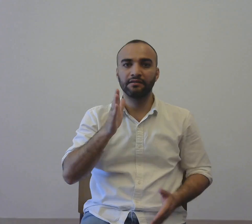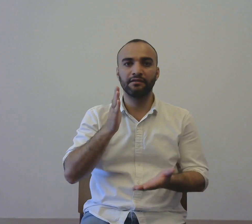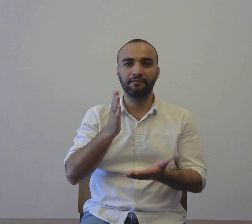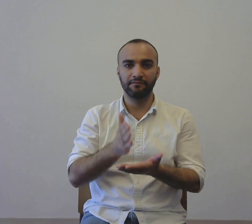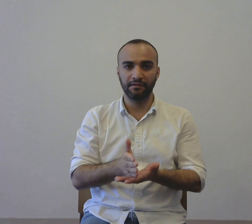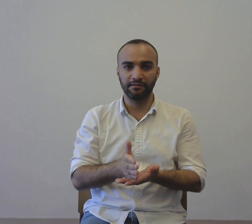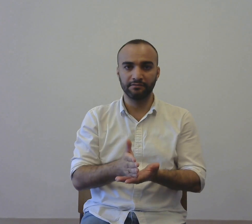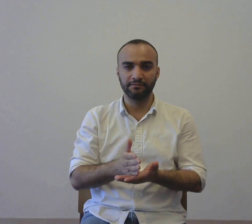var